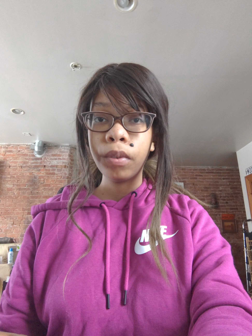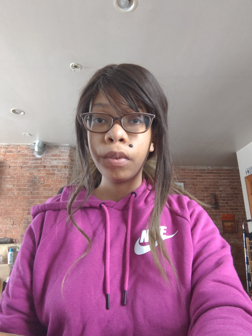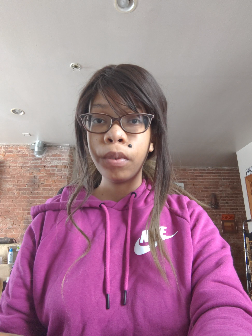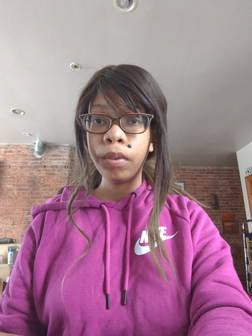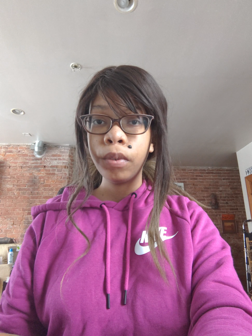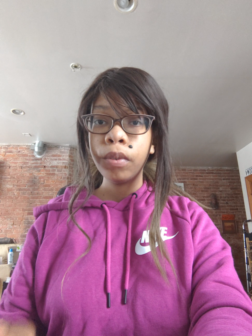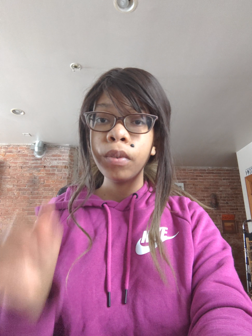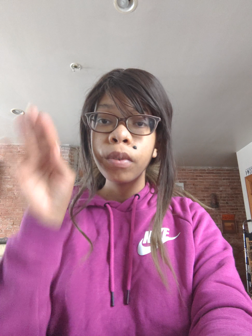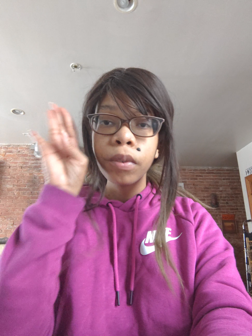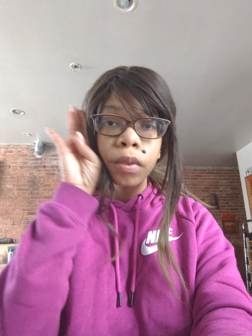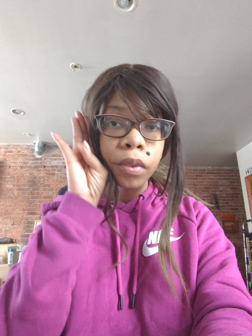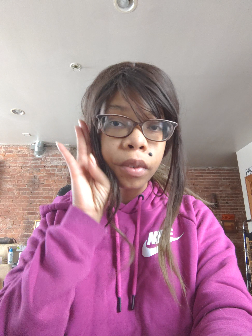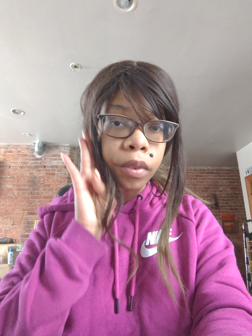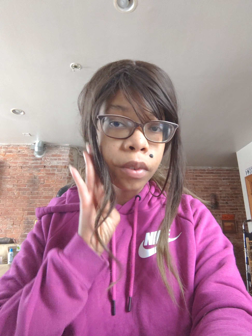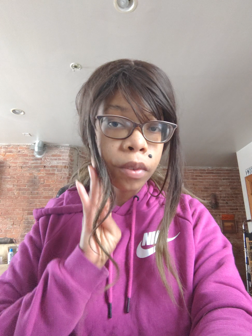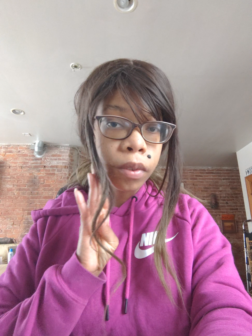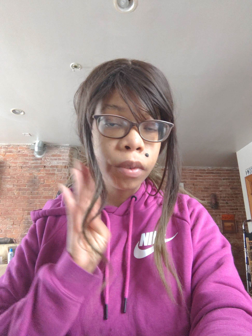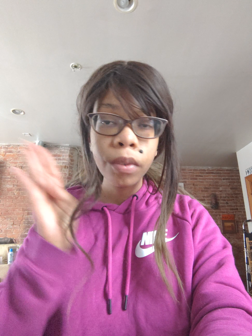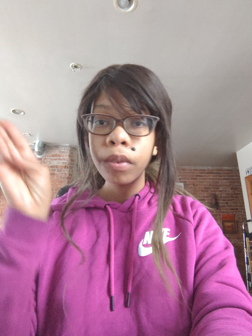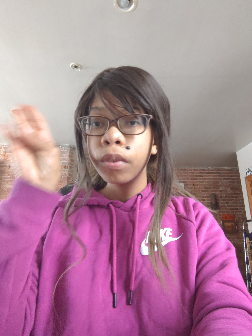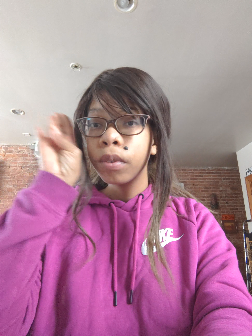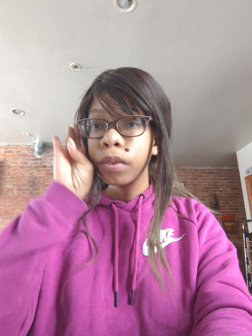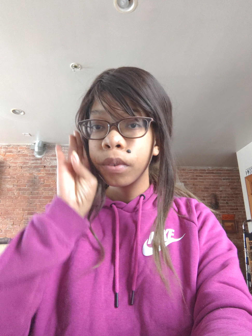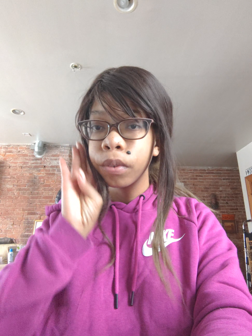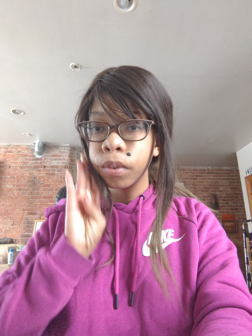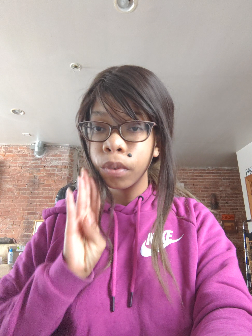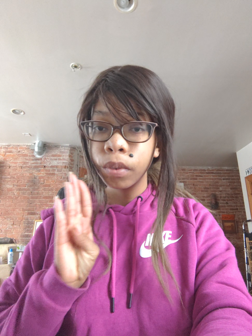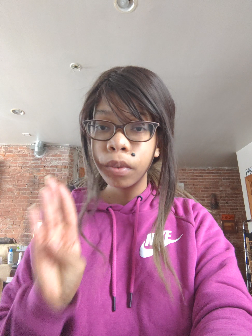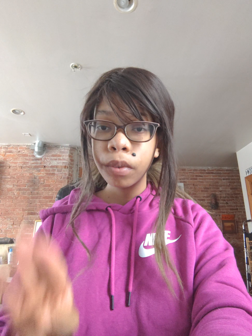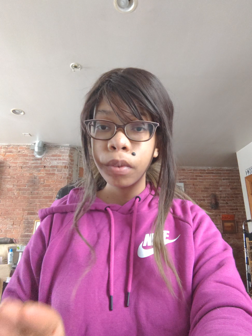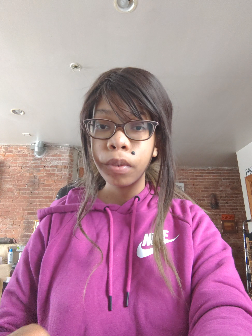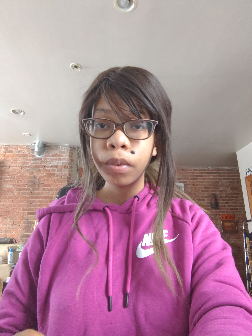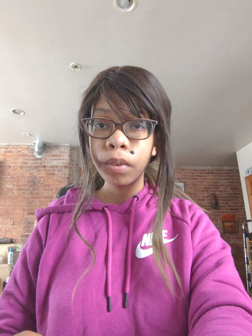brown